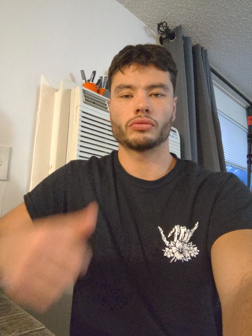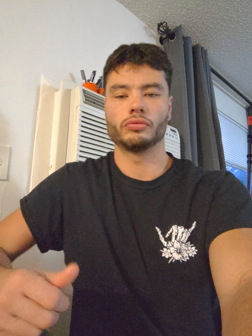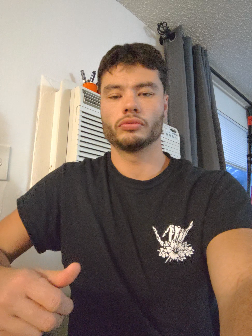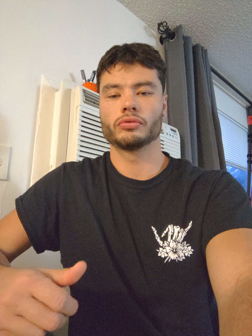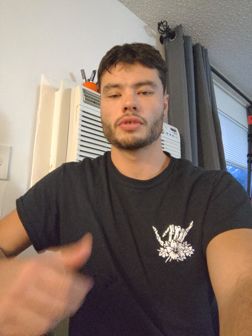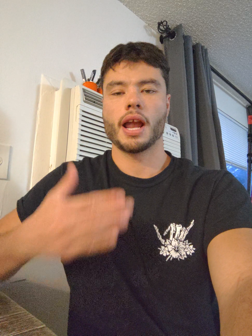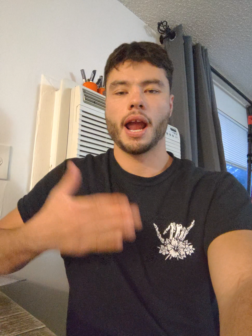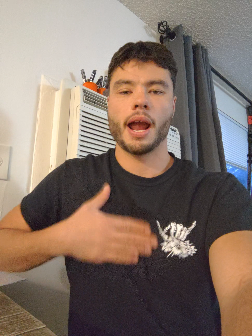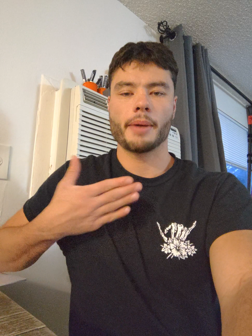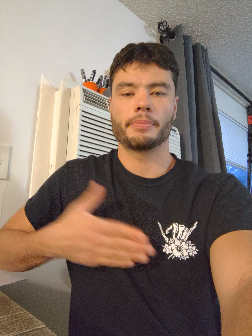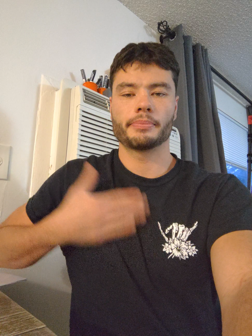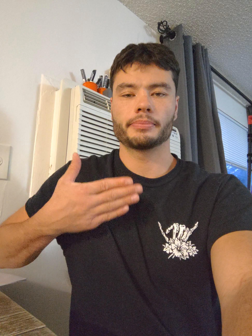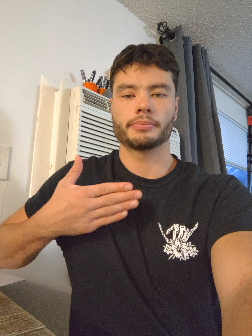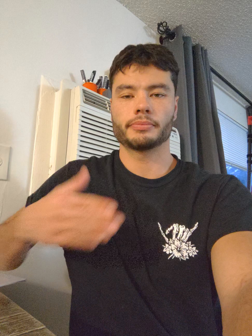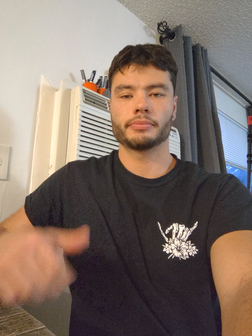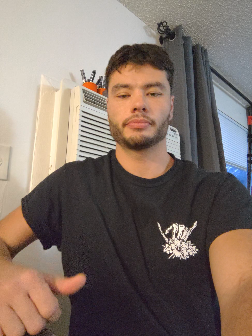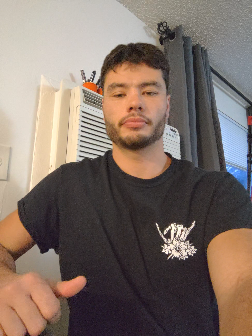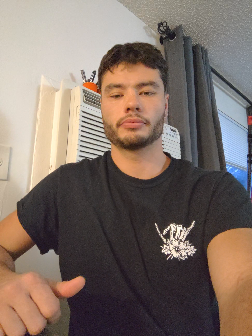happy